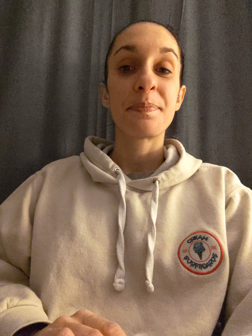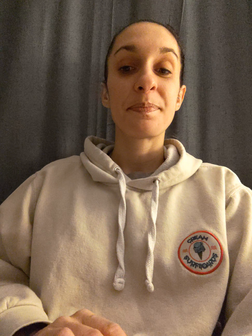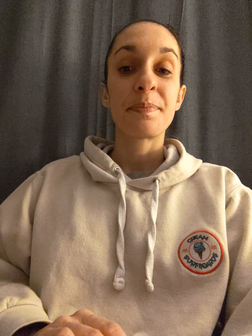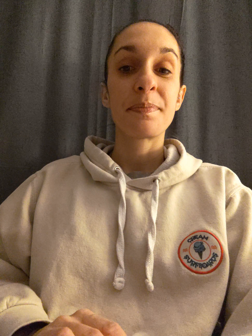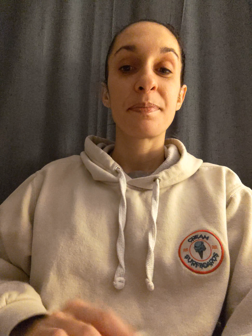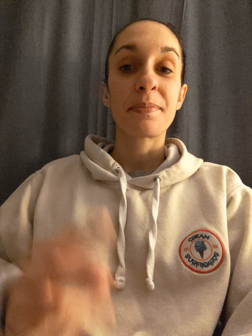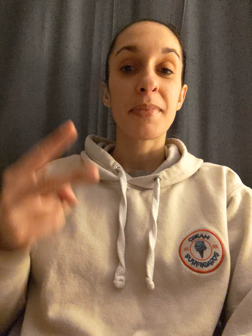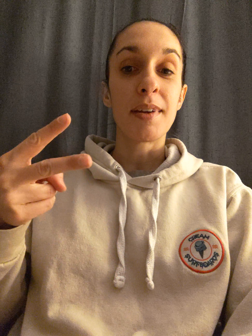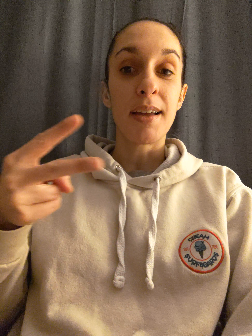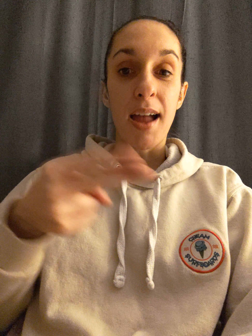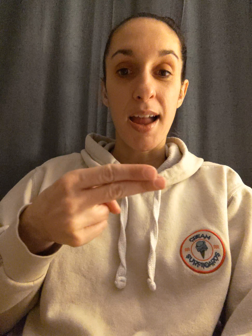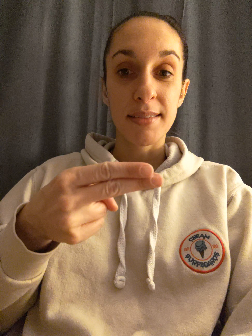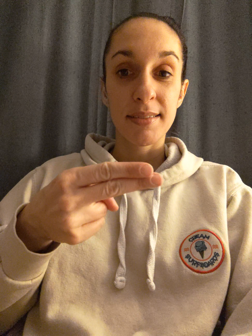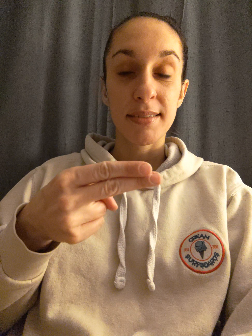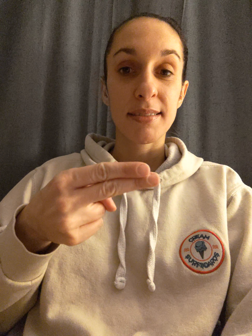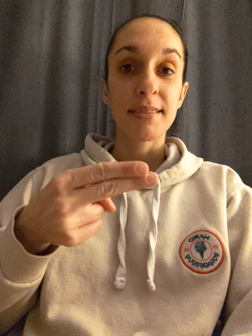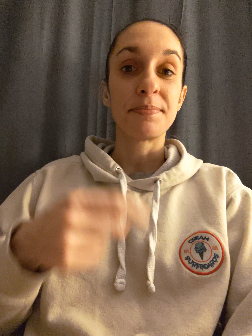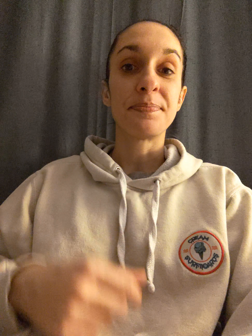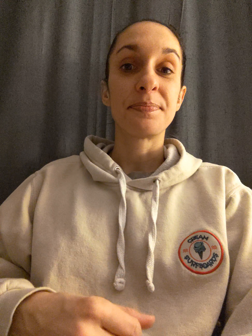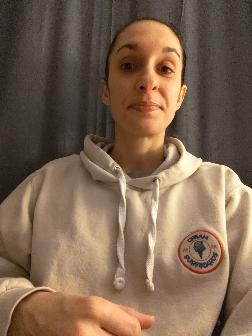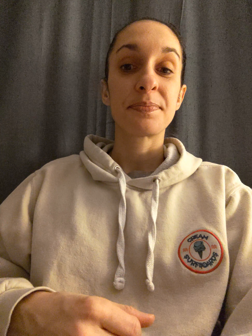cut